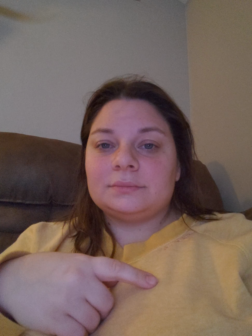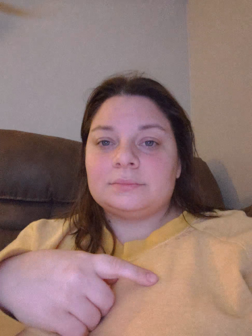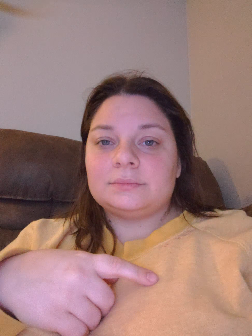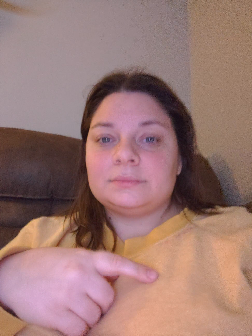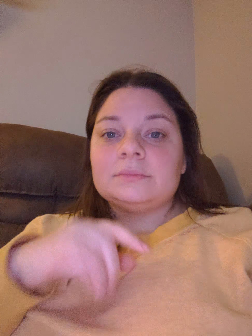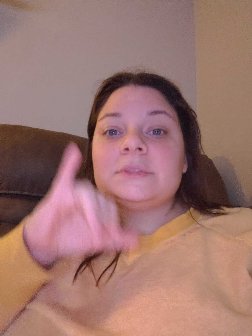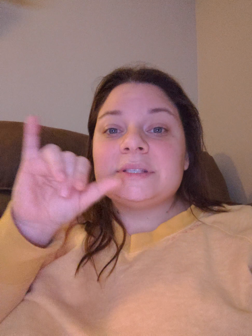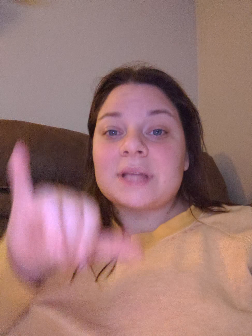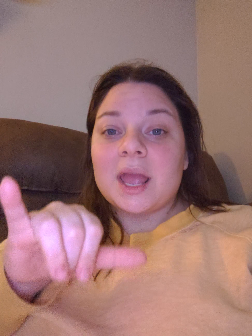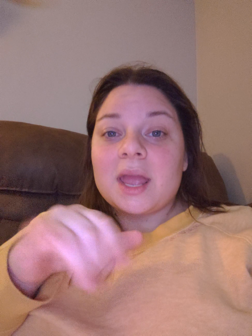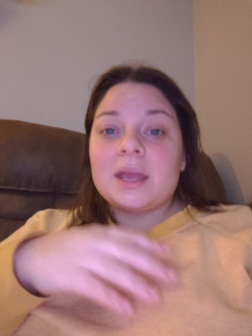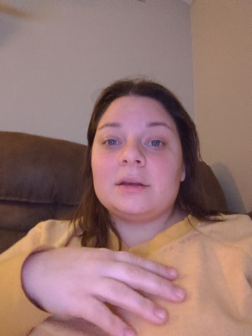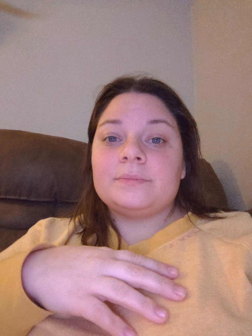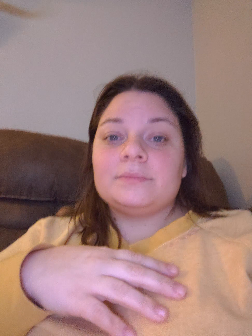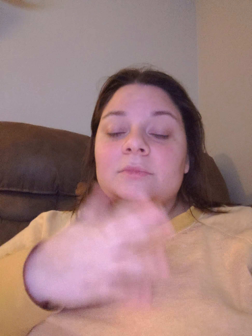stay